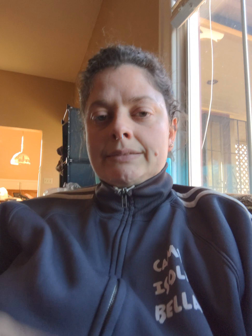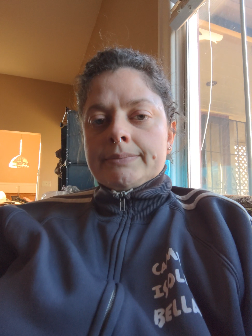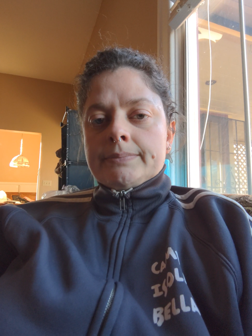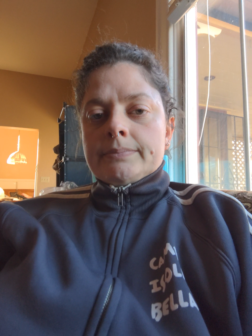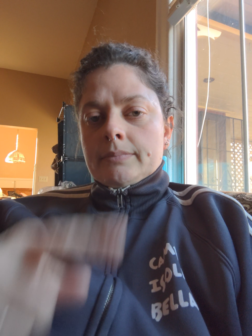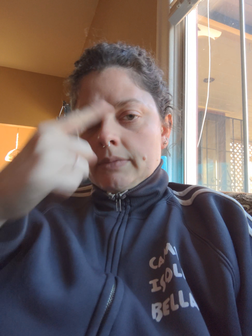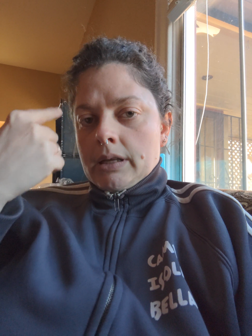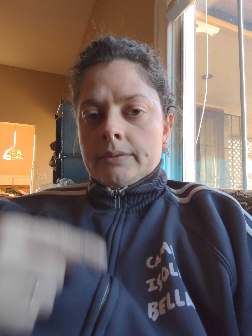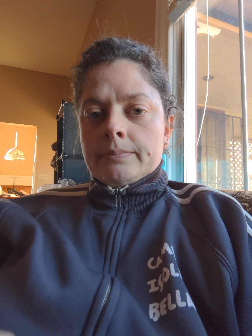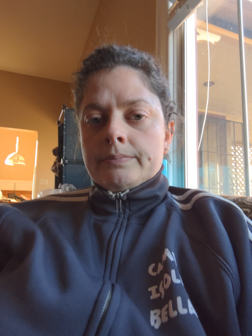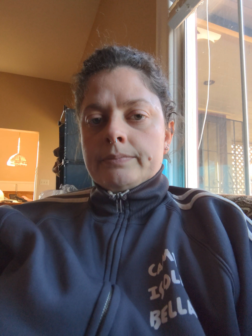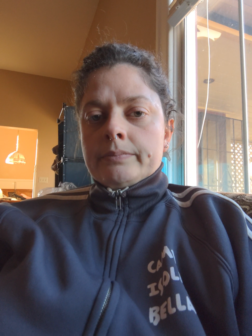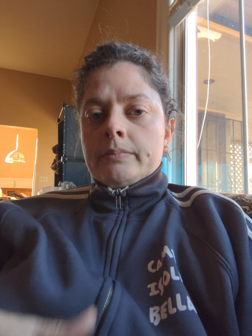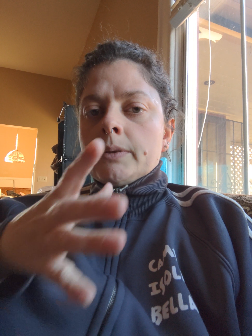black